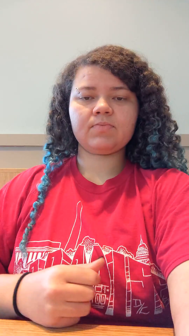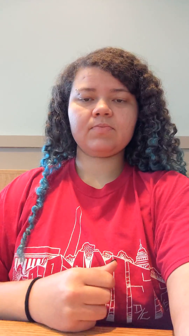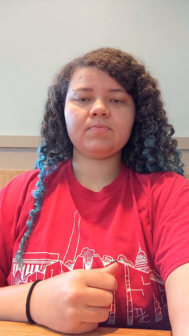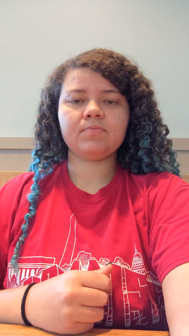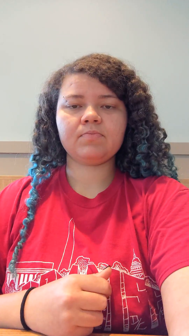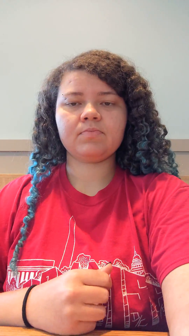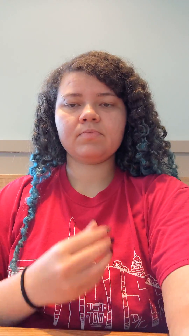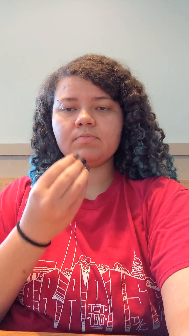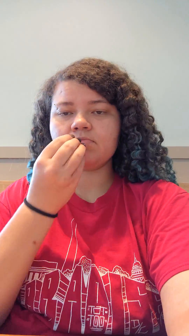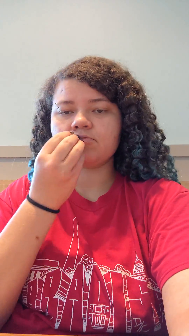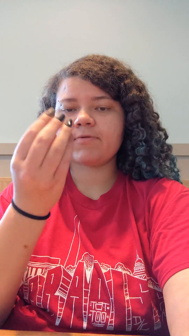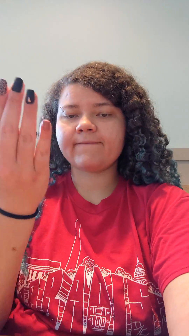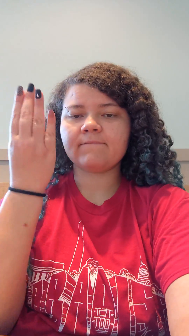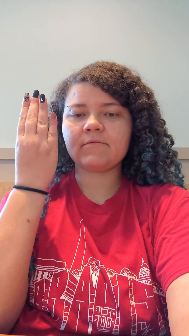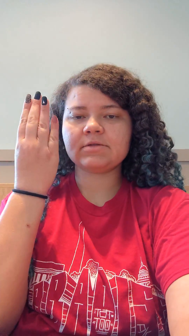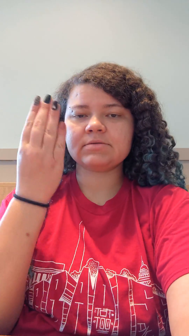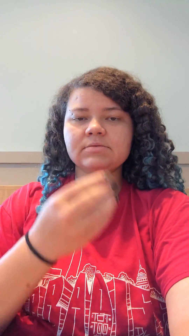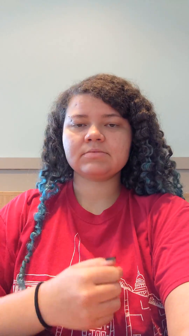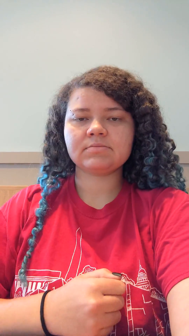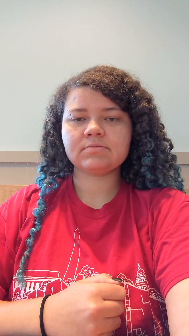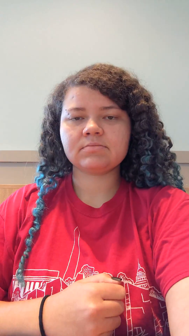breakfast